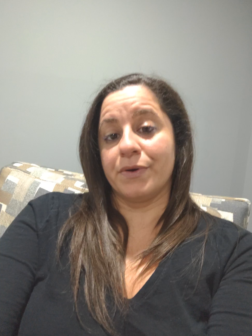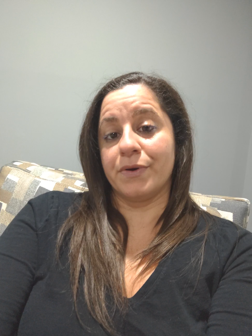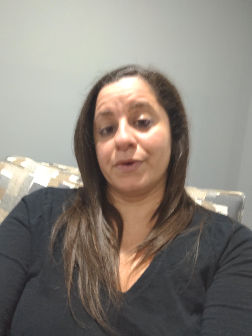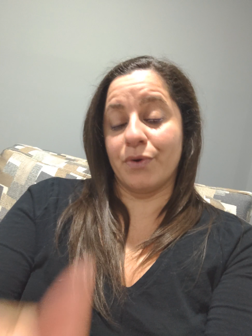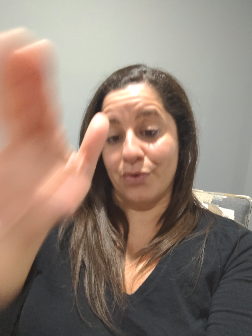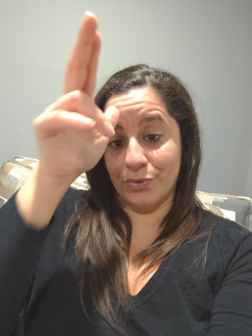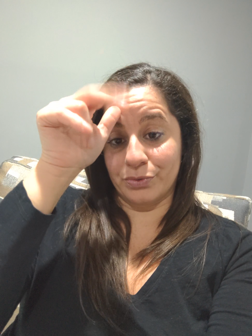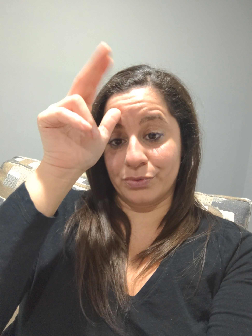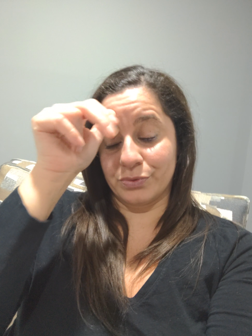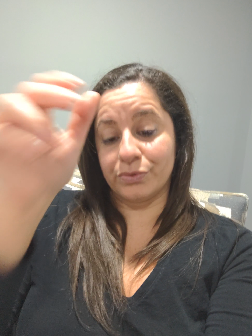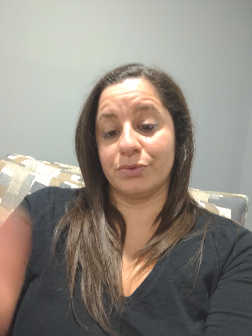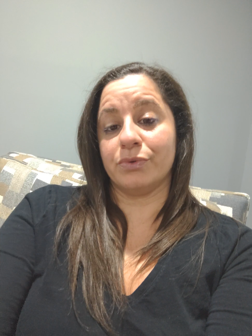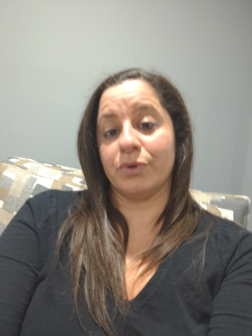horse